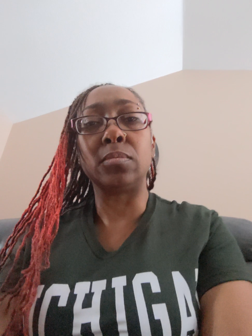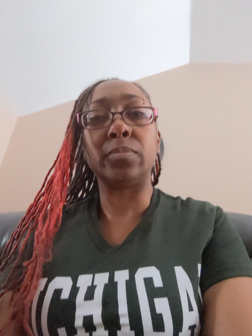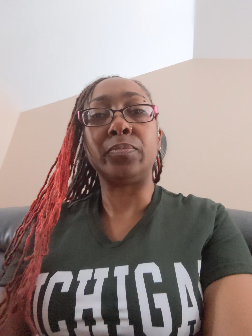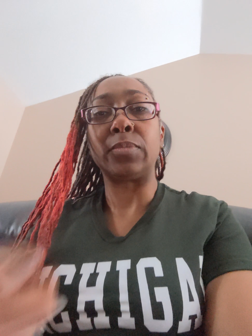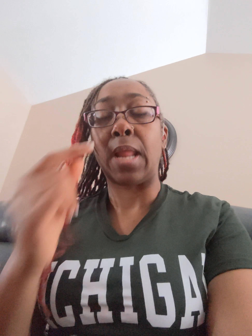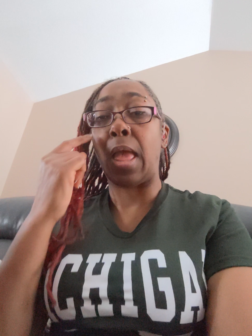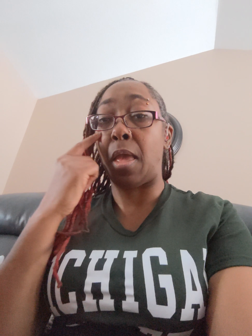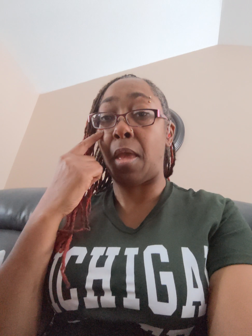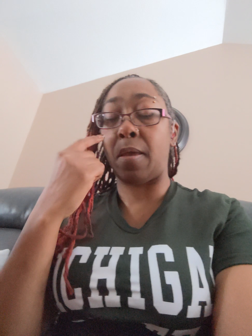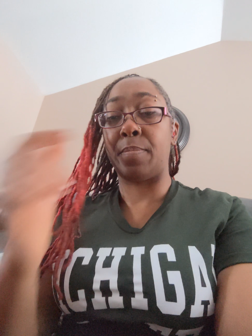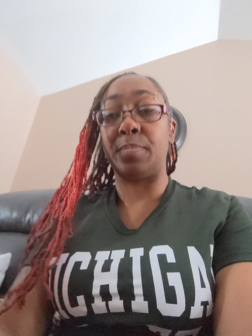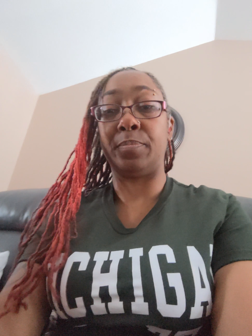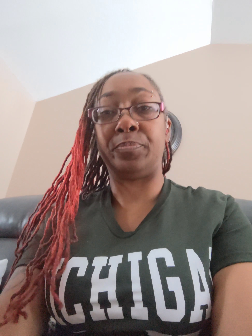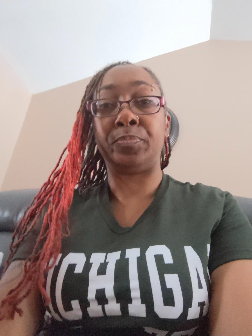eye